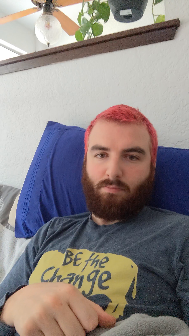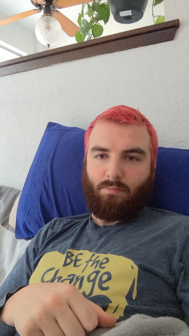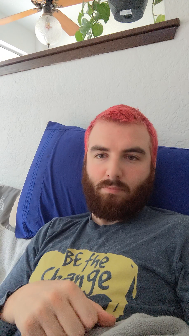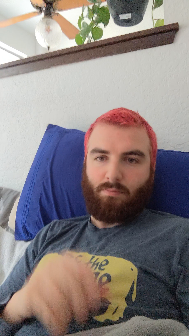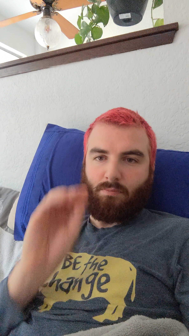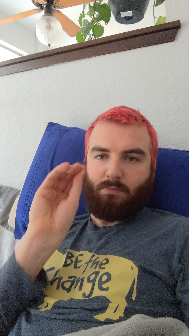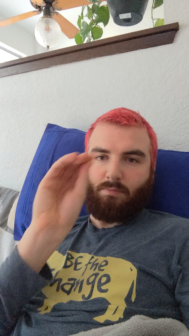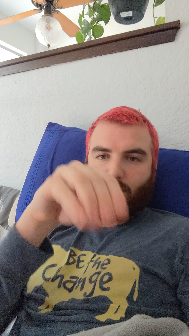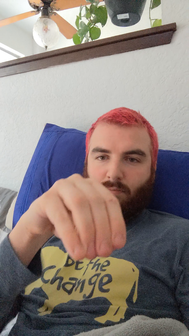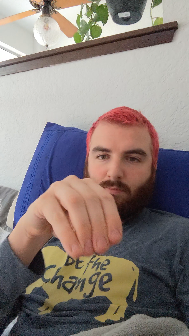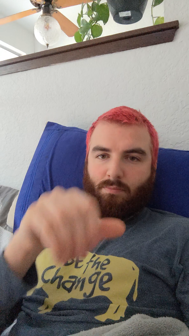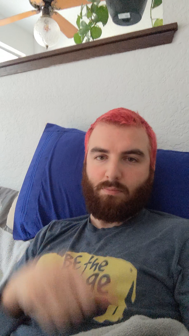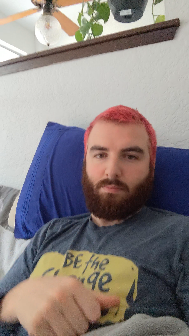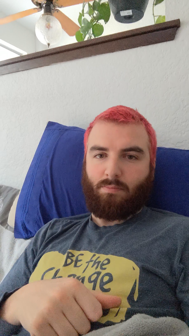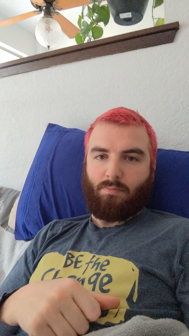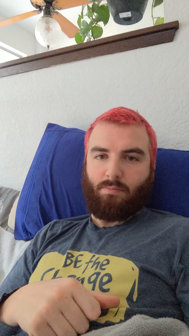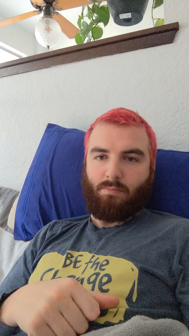put